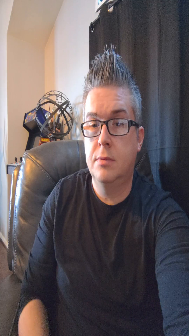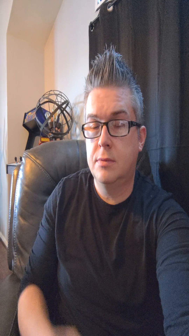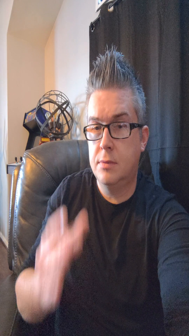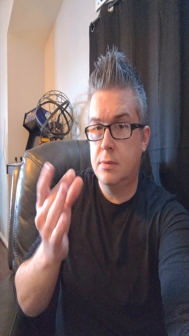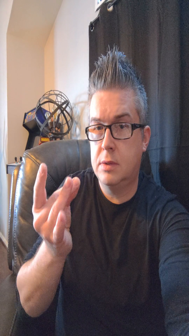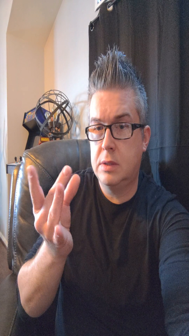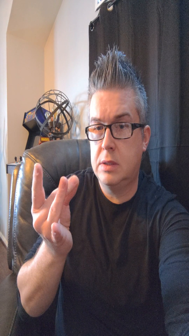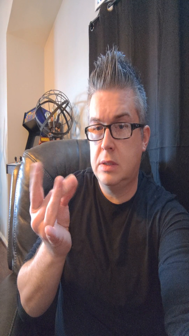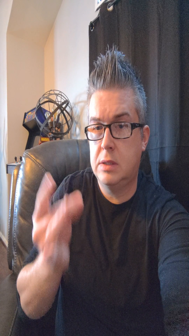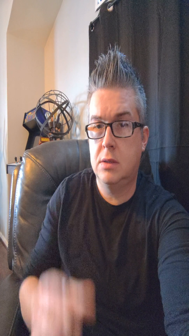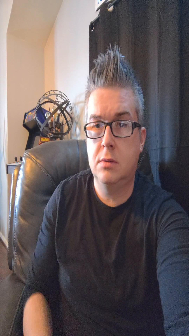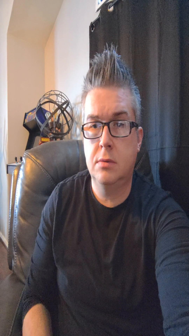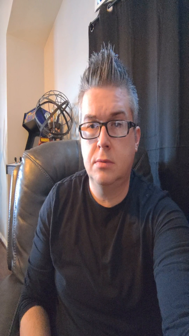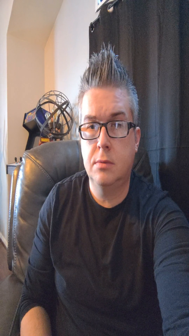sticky